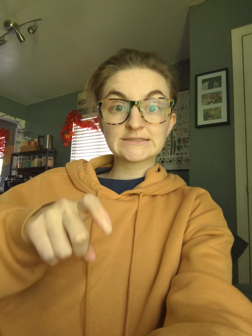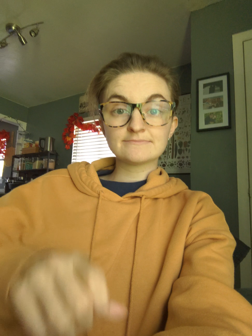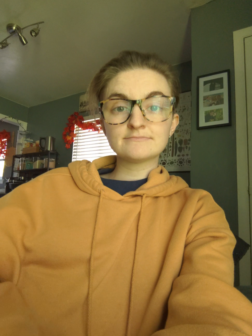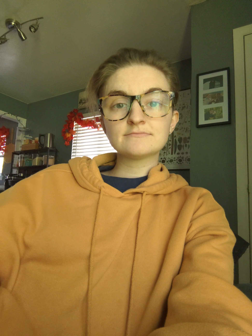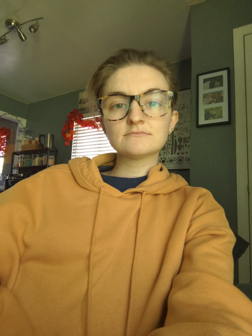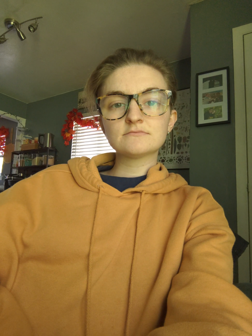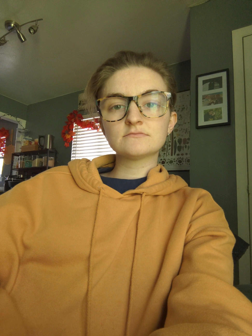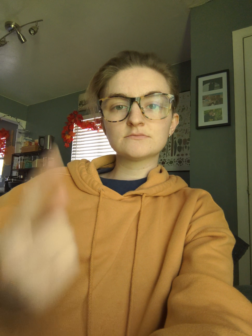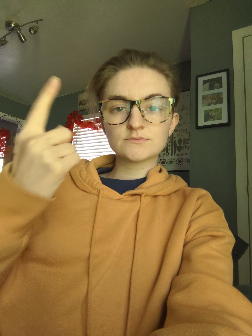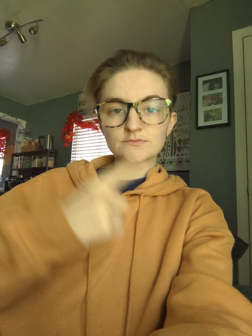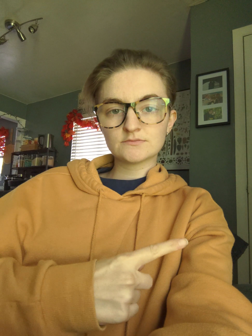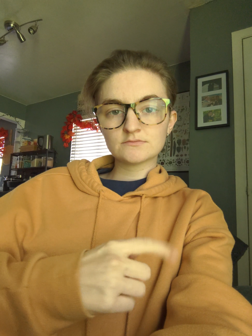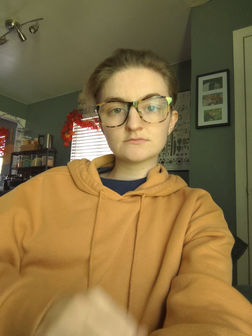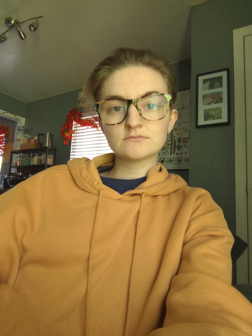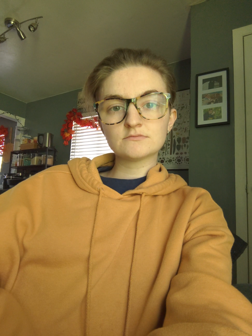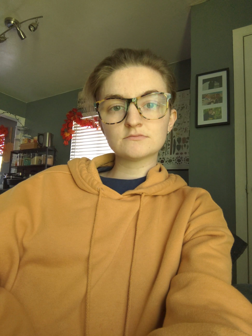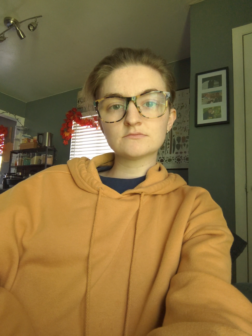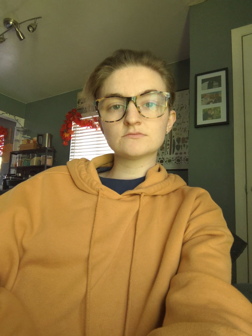day